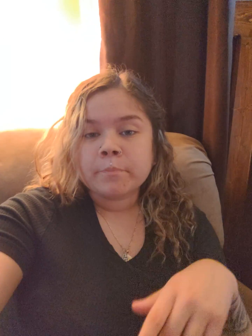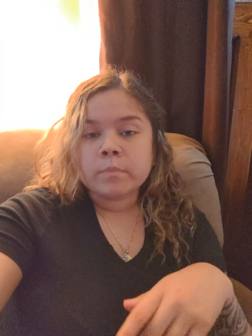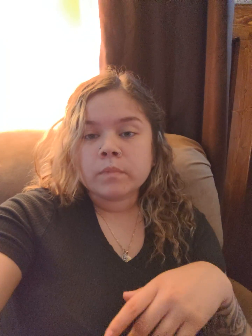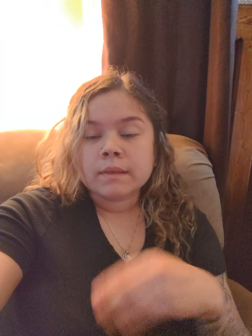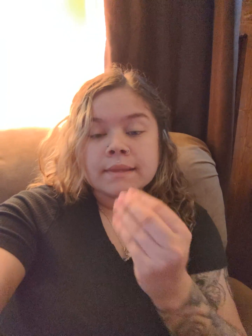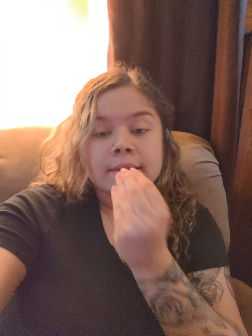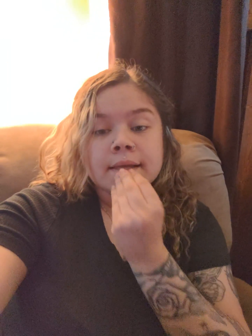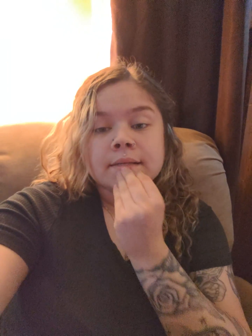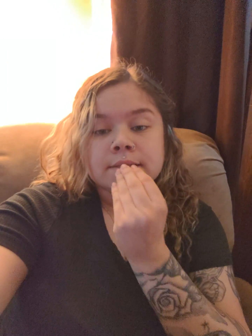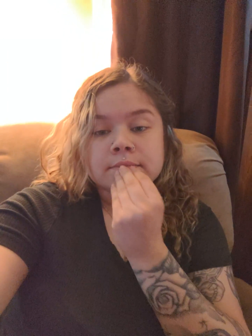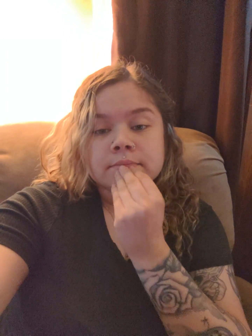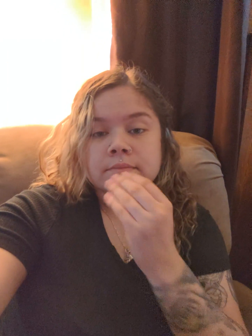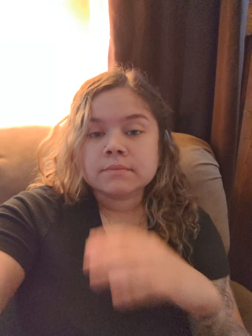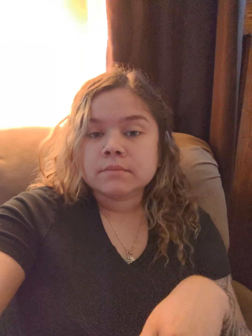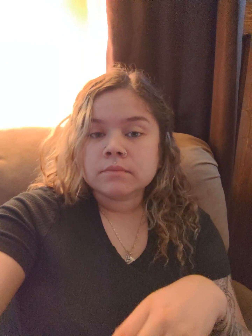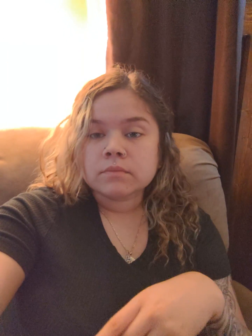eat